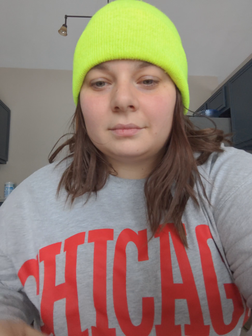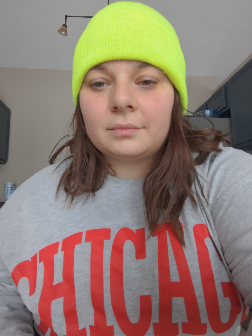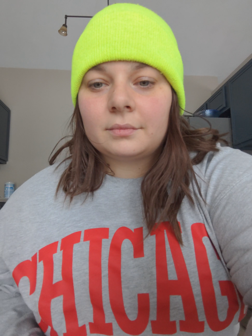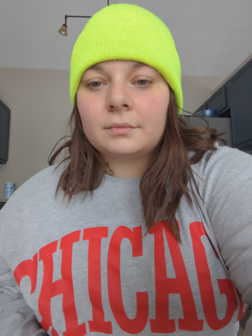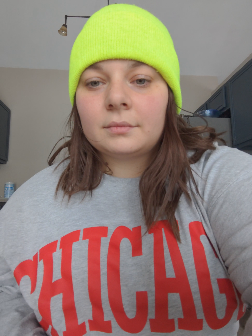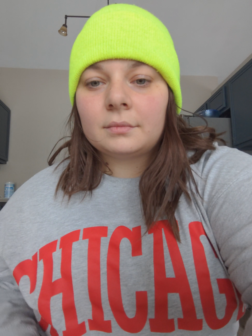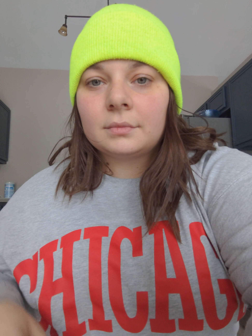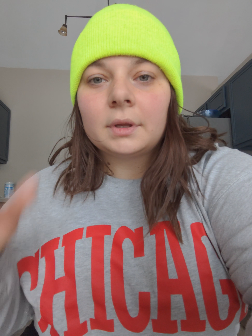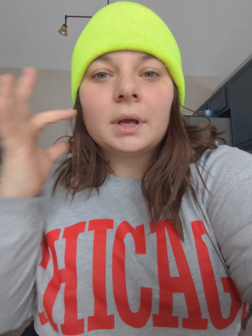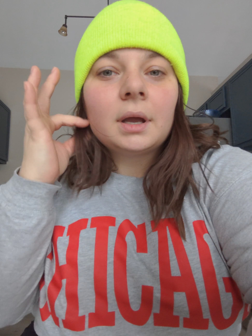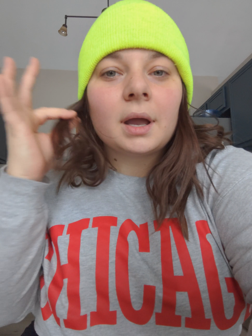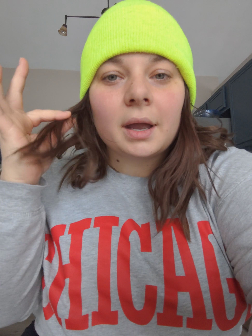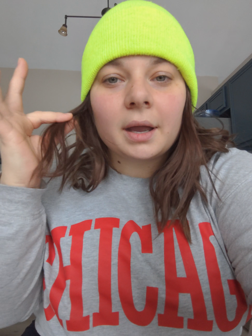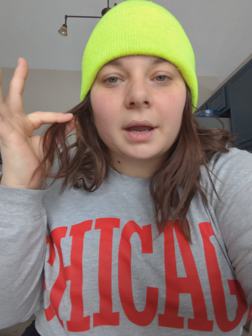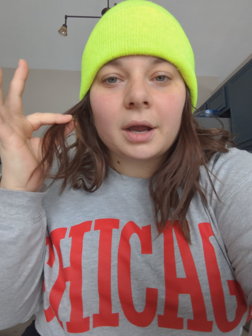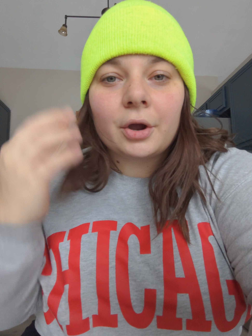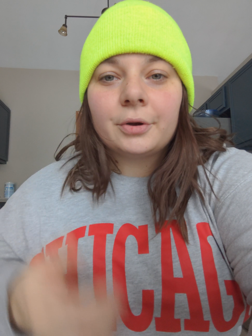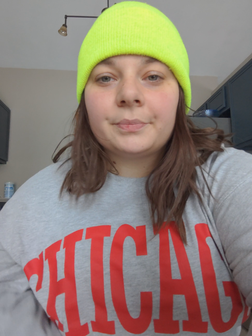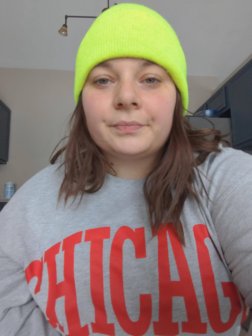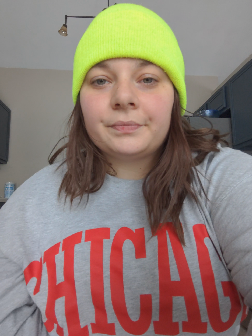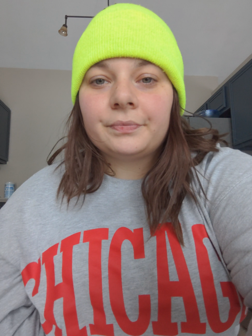hair